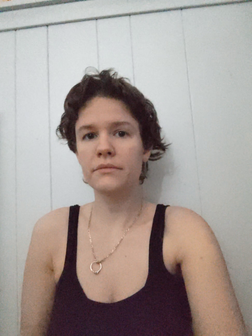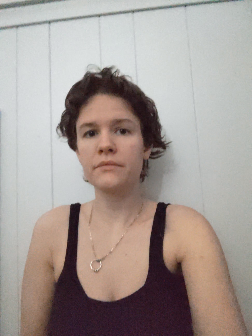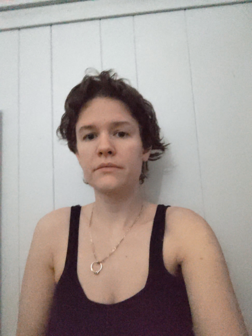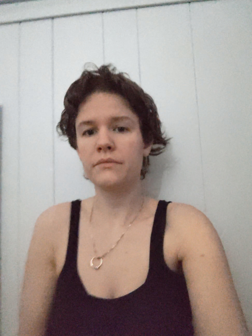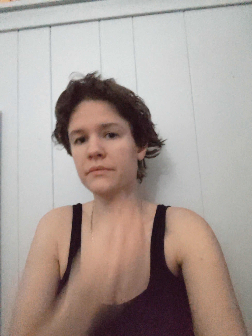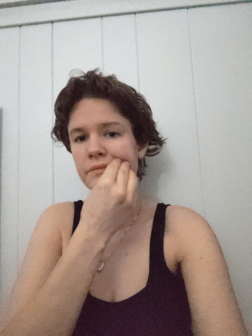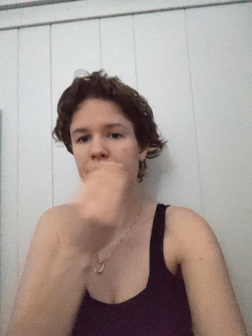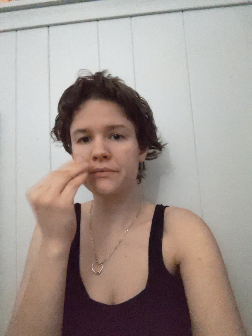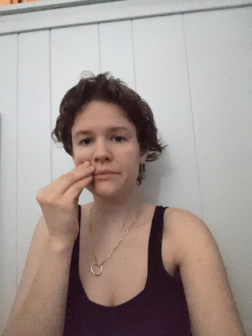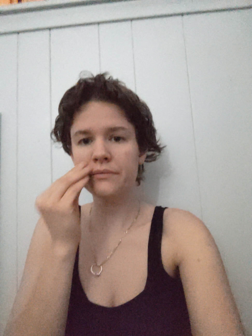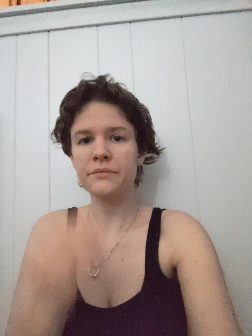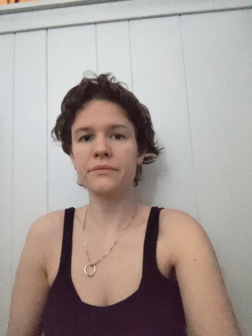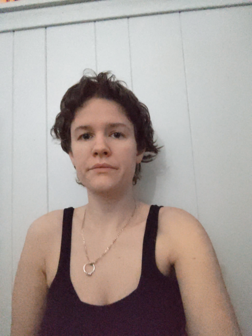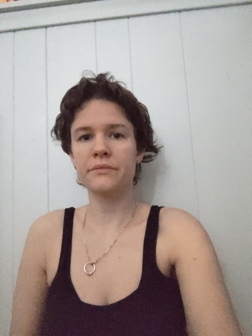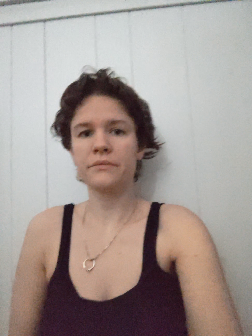flower